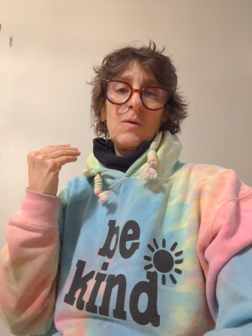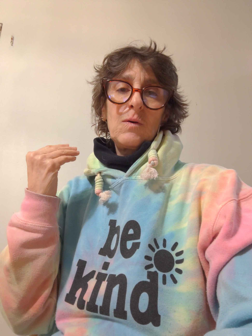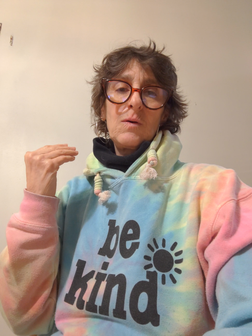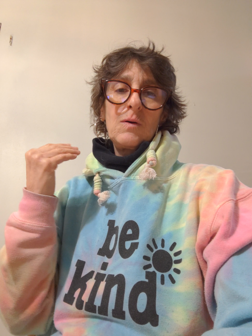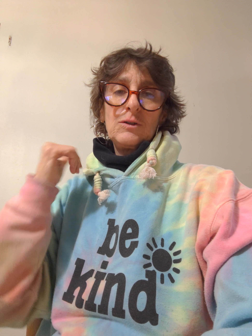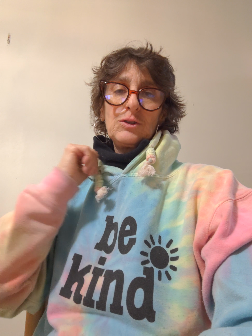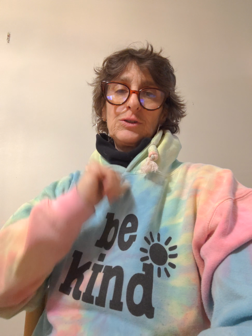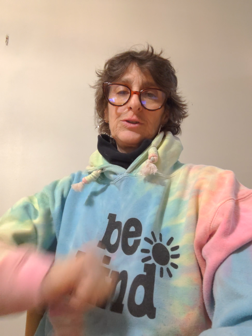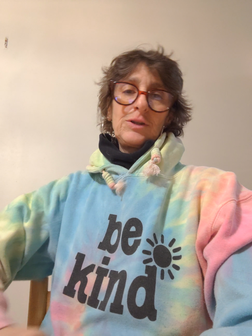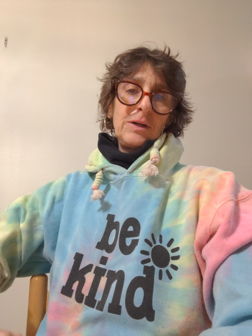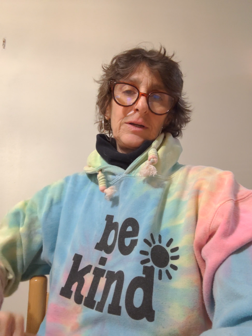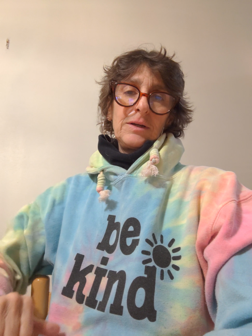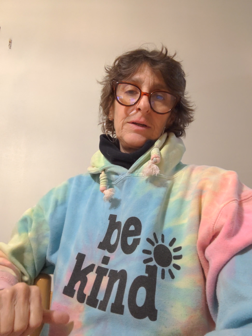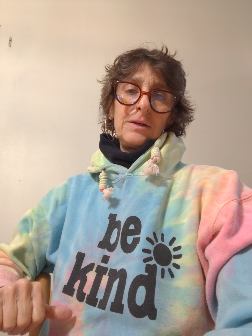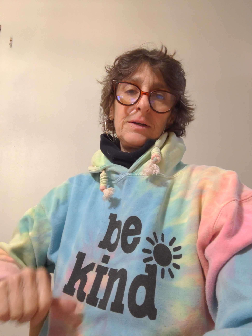jacket